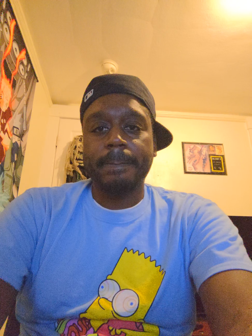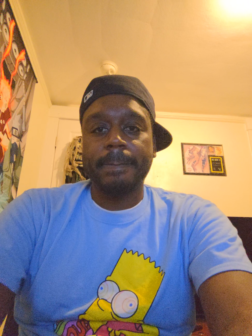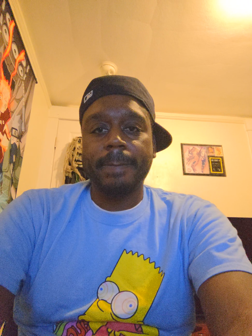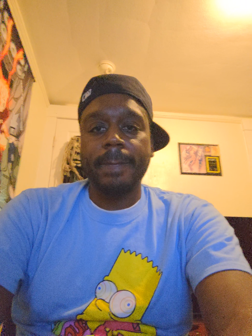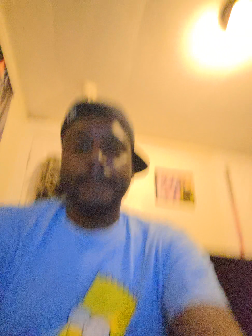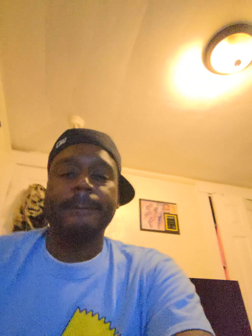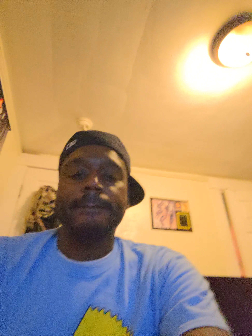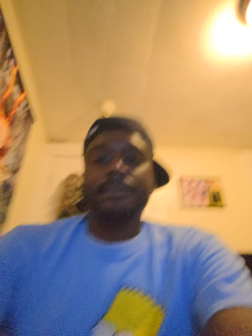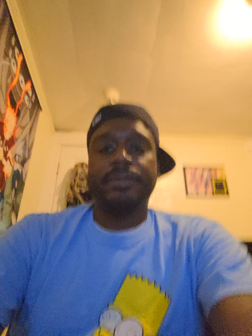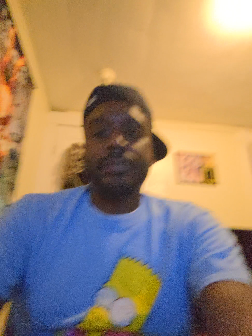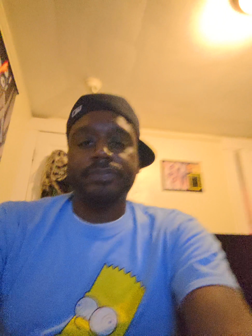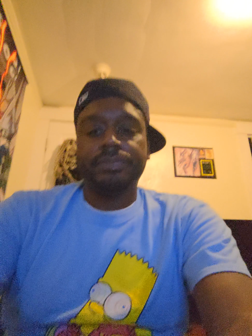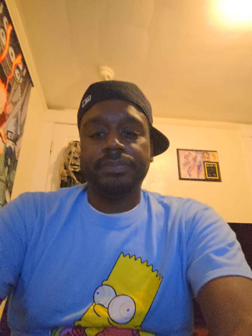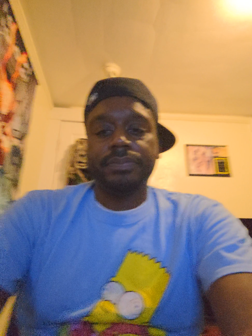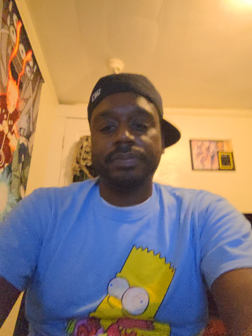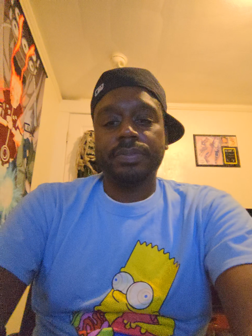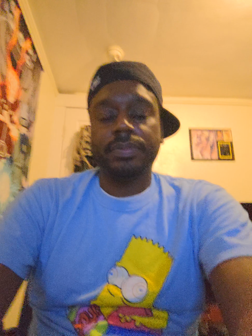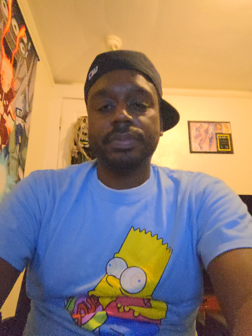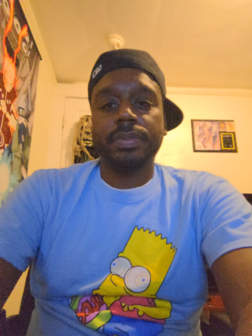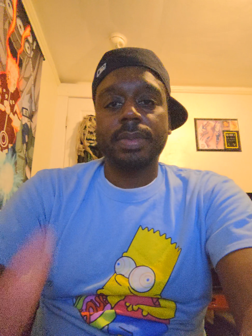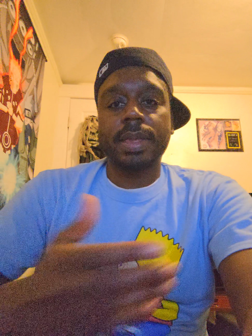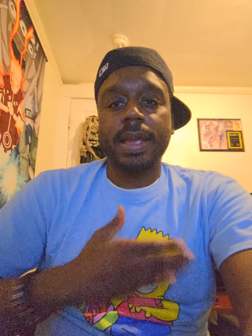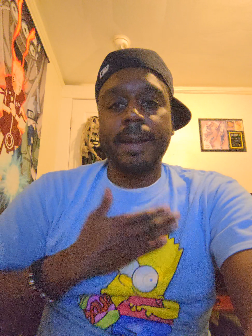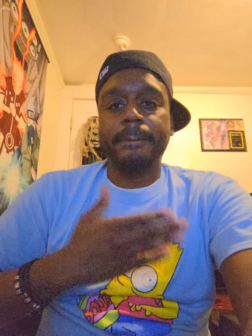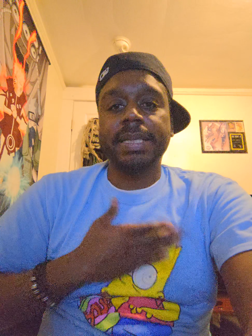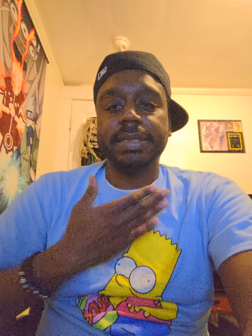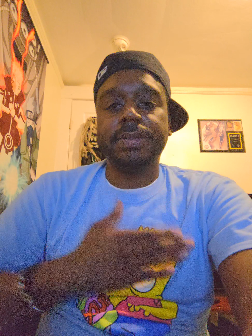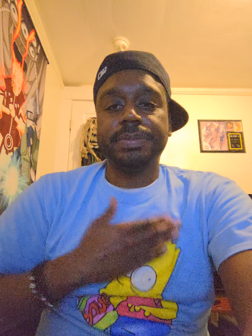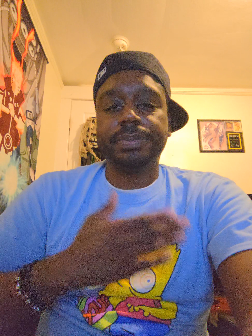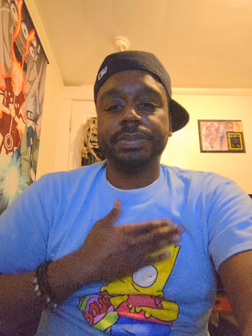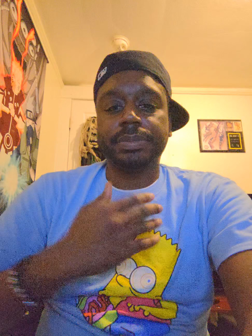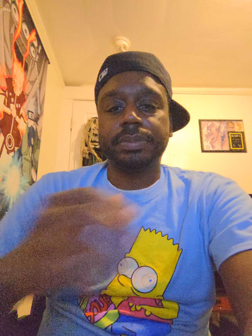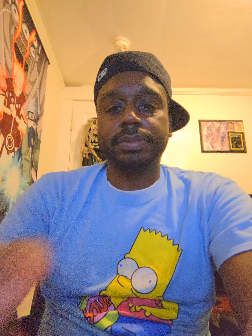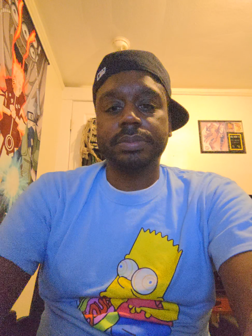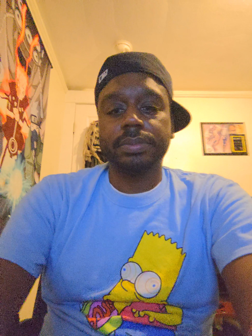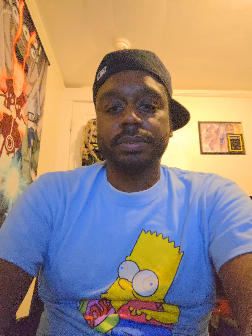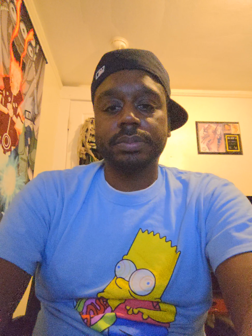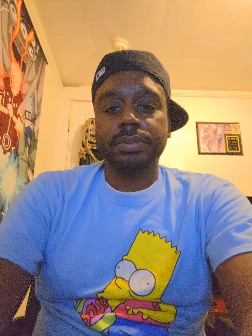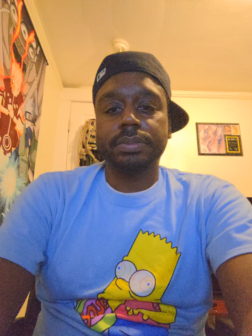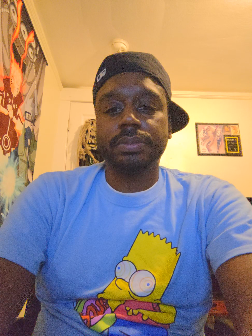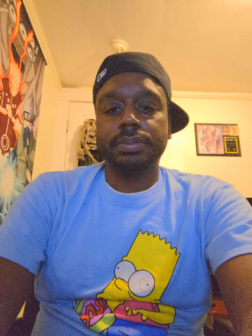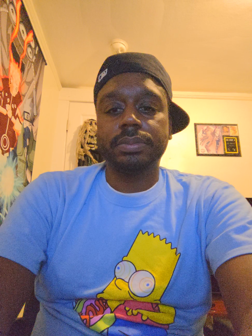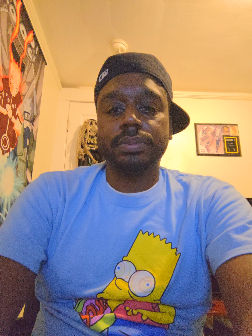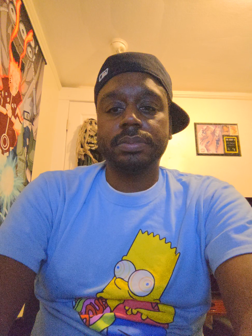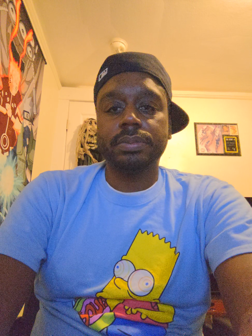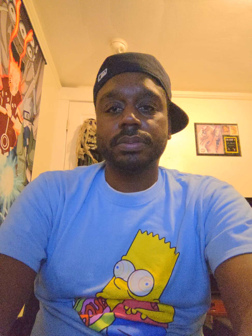happy